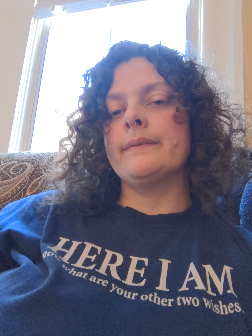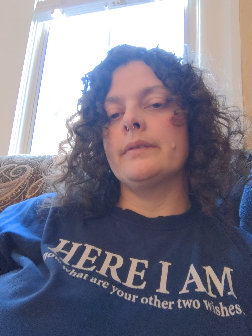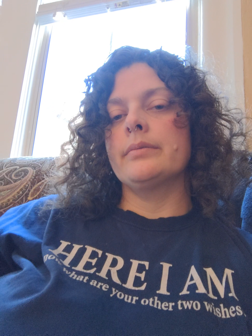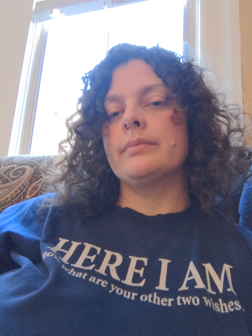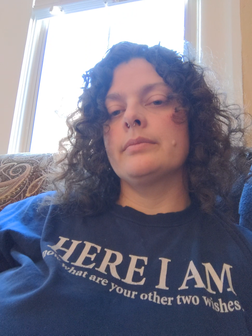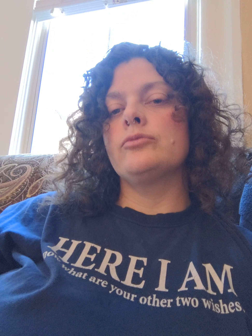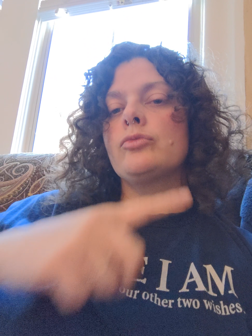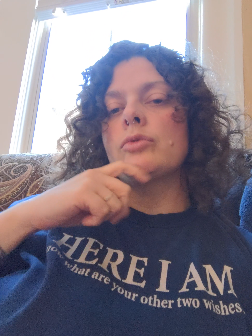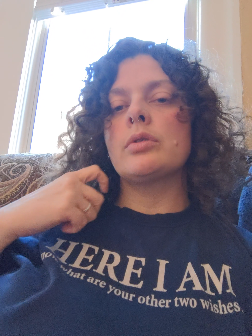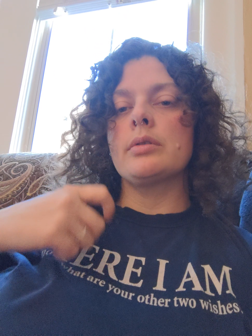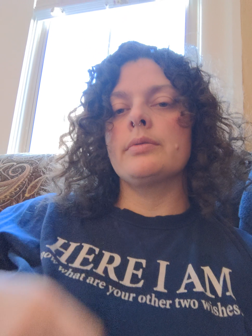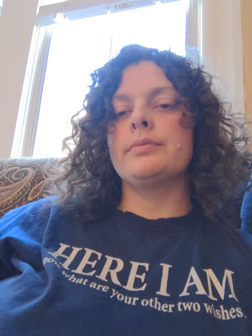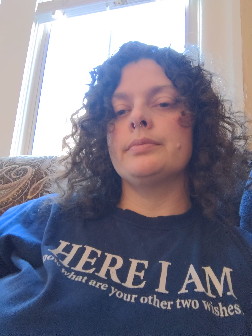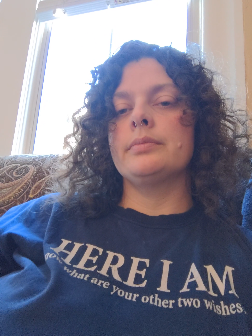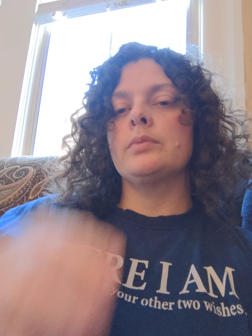dry